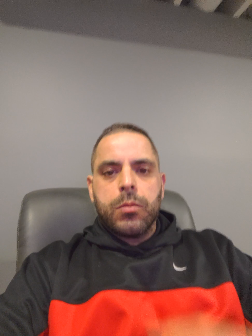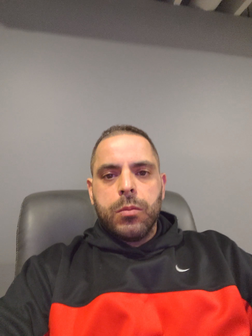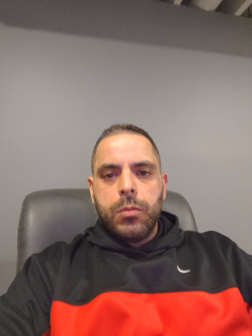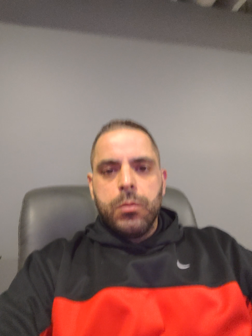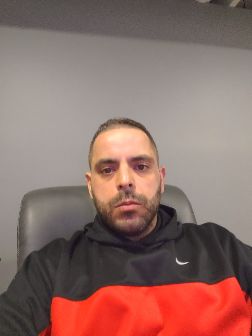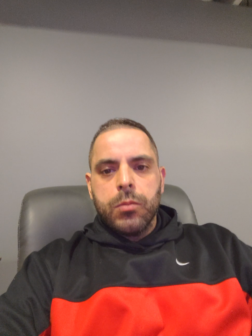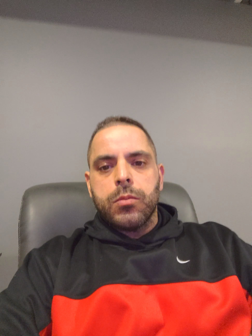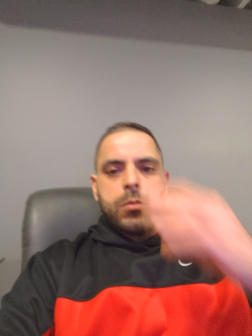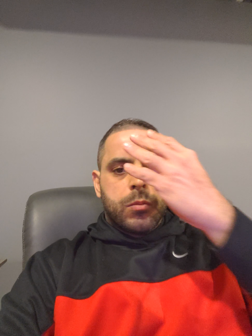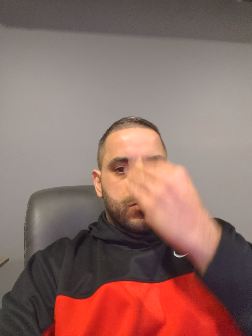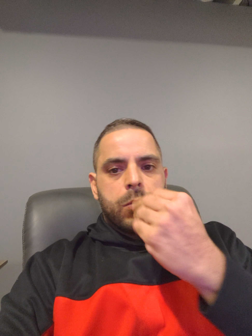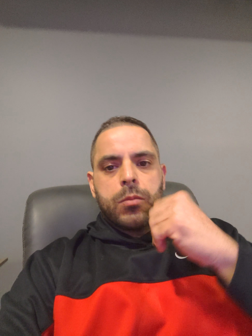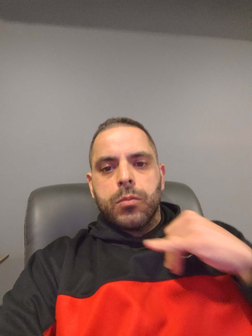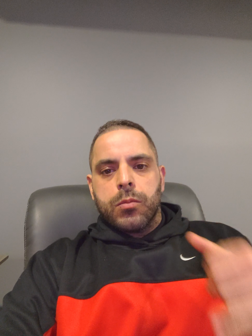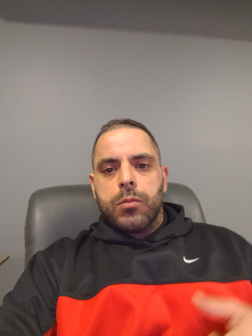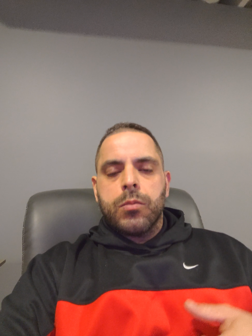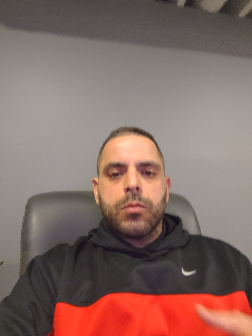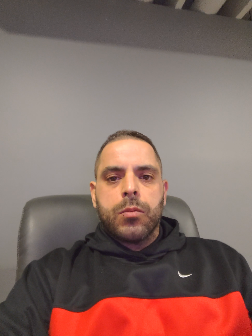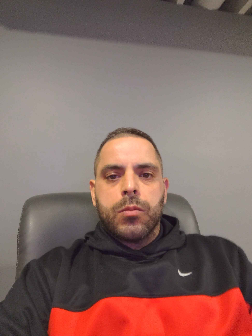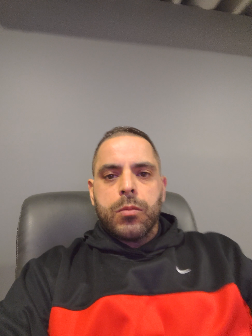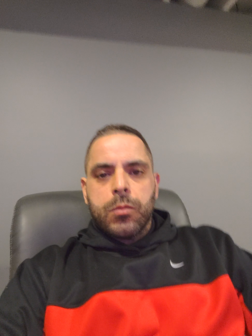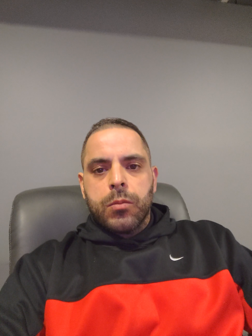pajamas